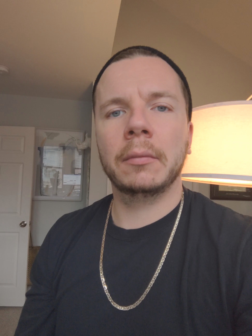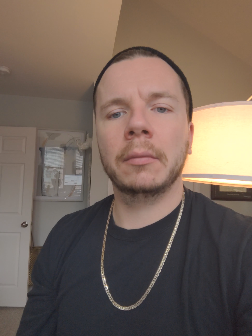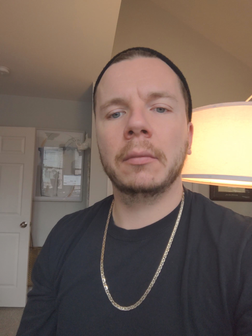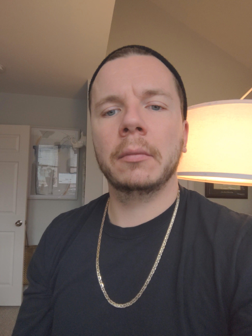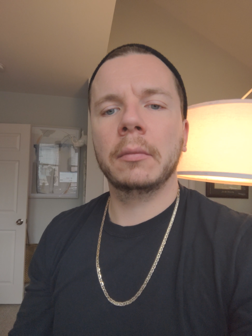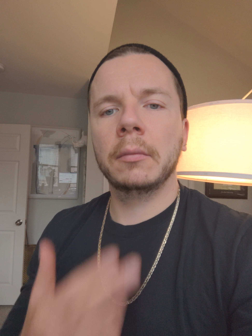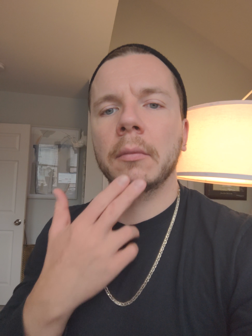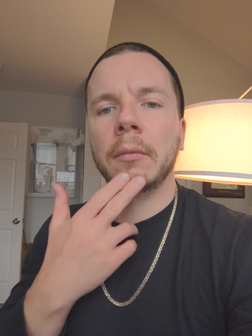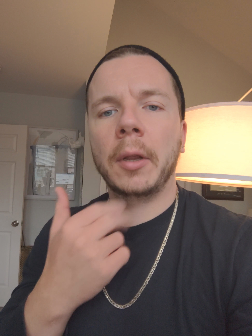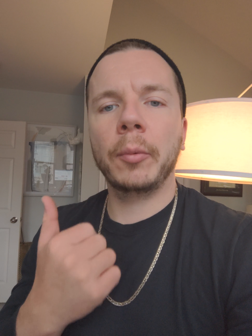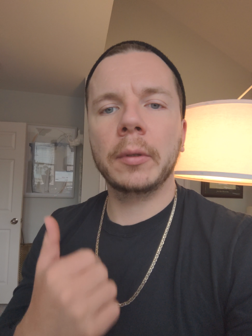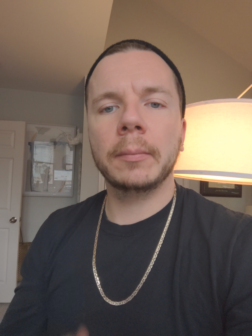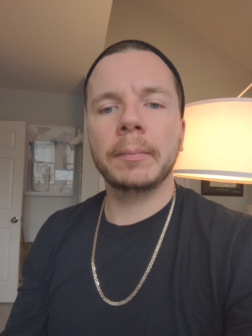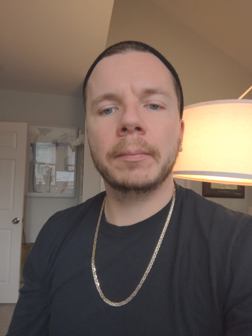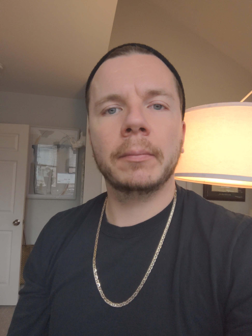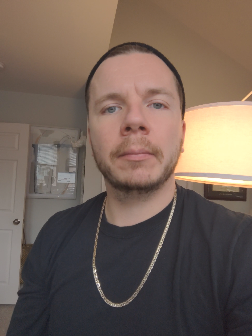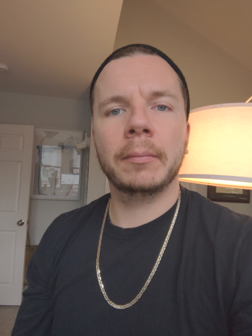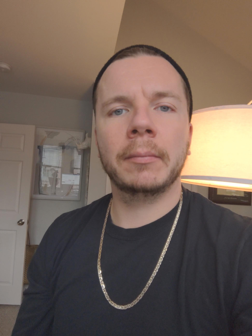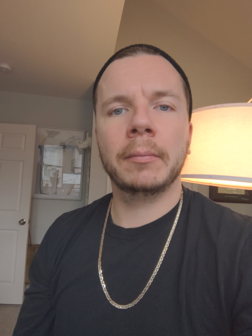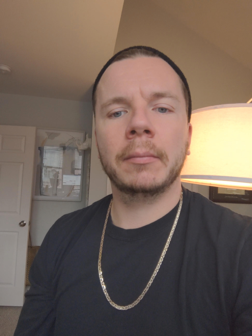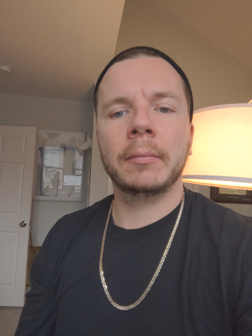cute